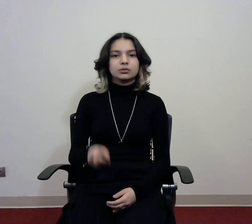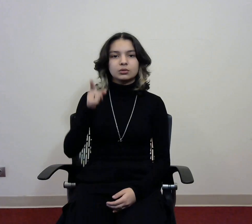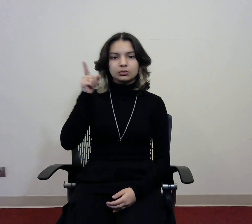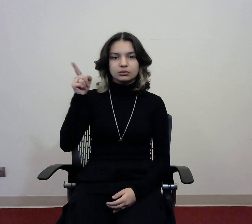onun